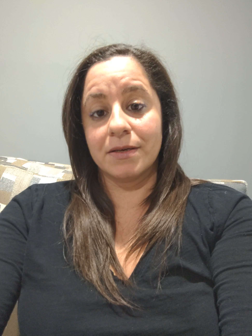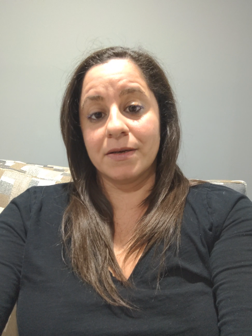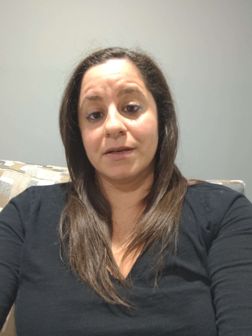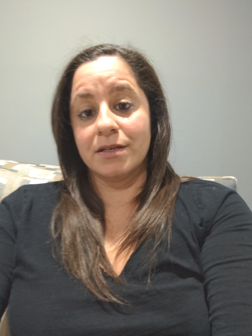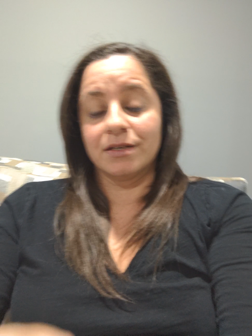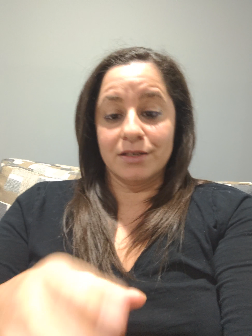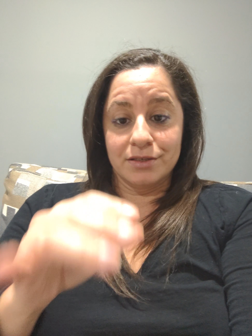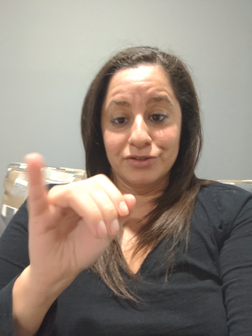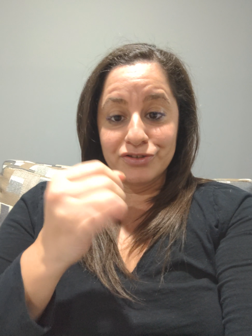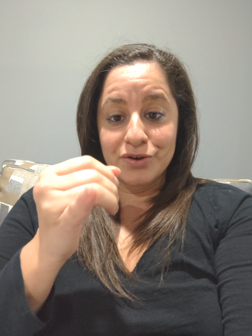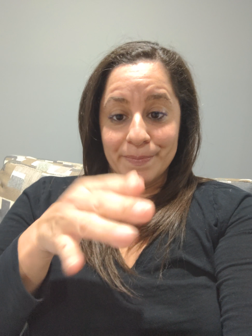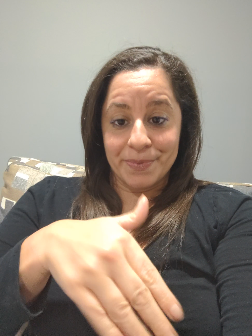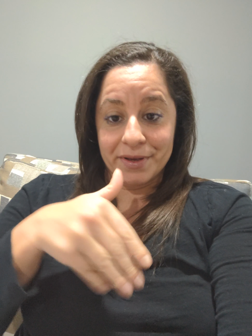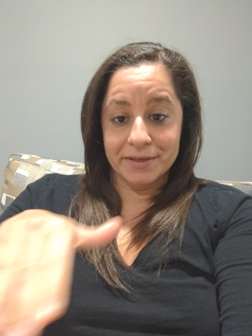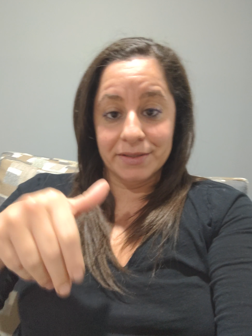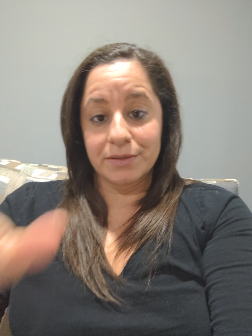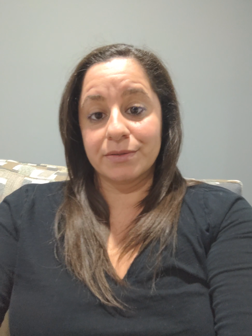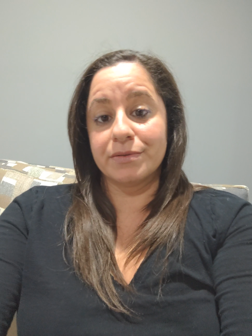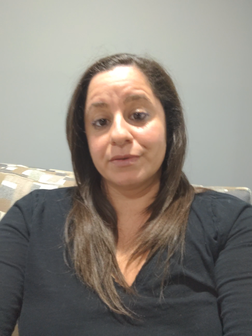jeans